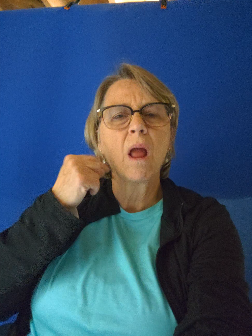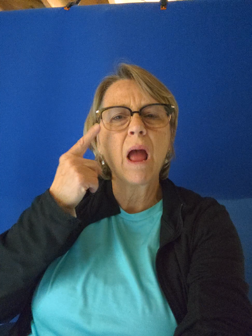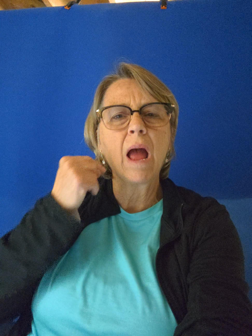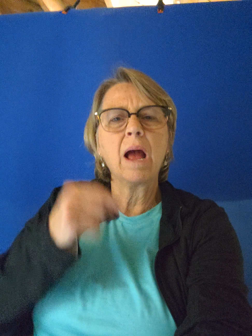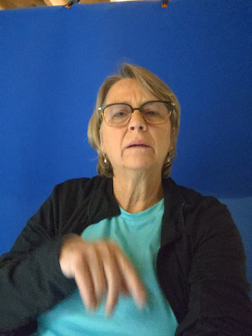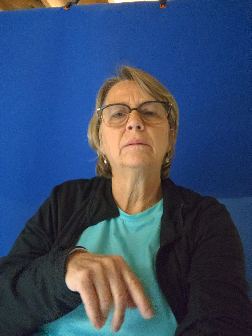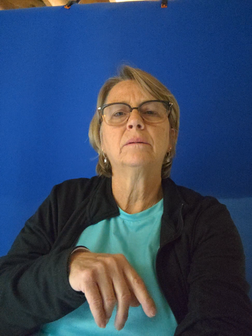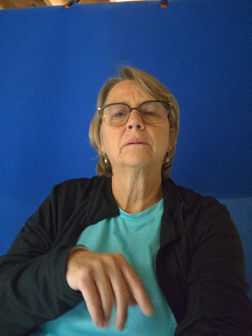cry